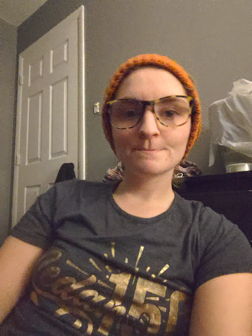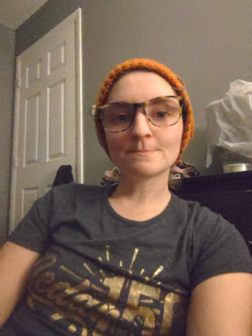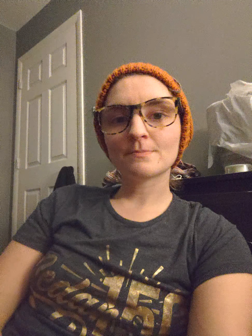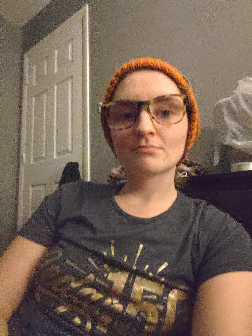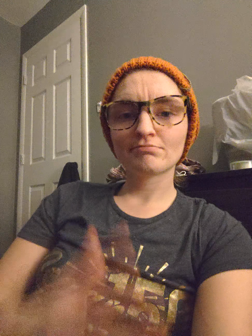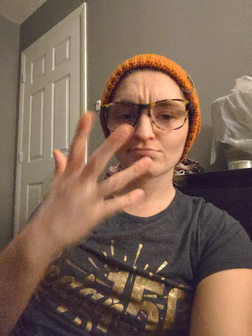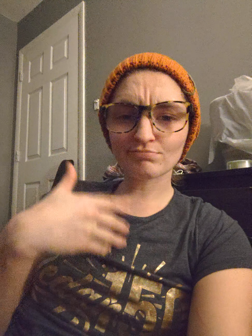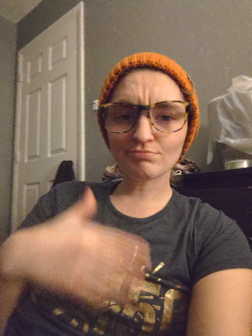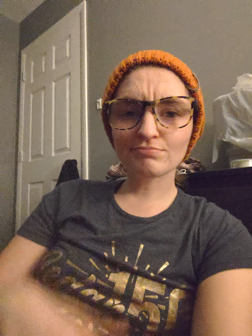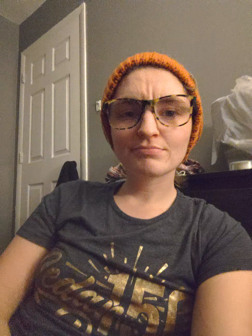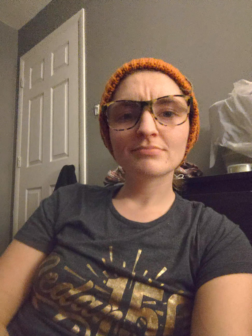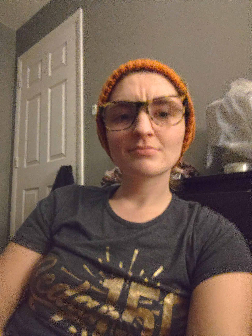sad